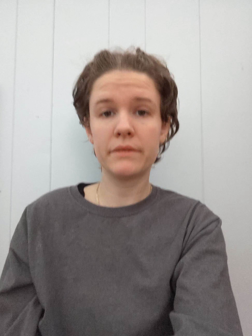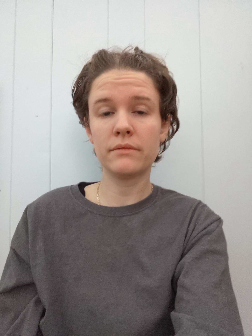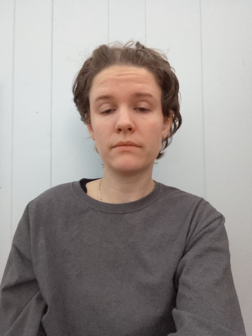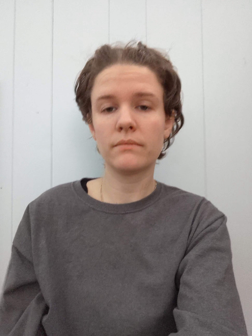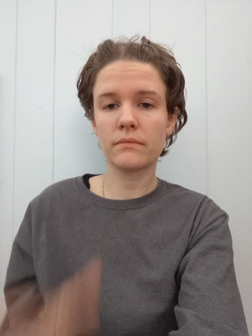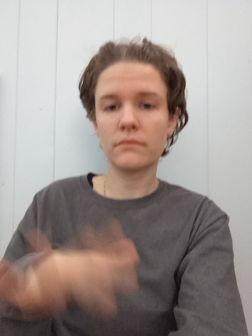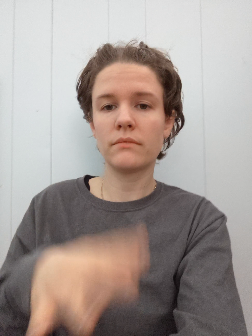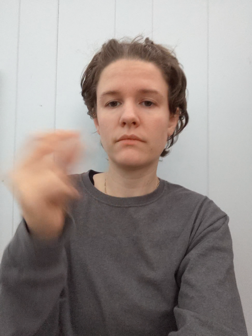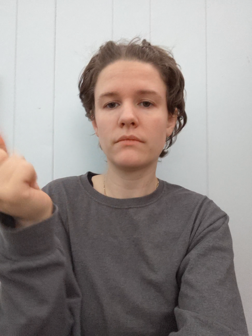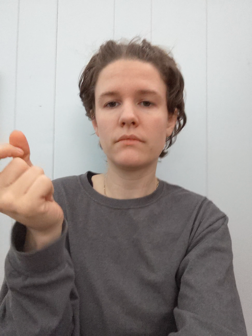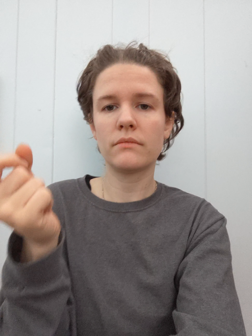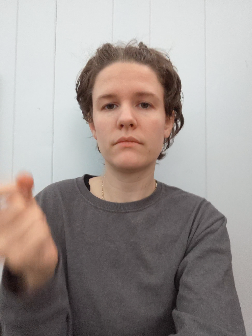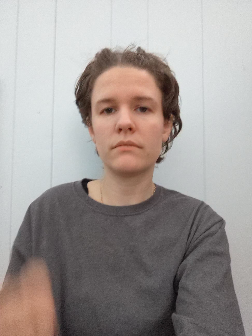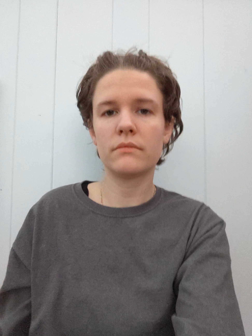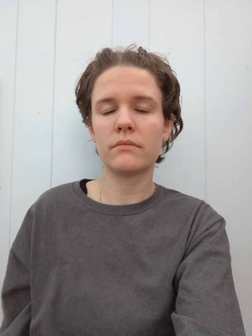dog